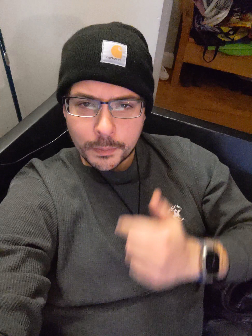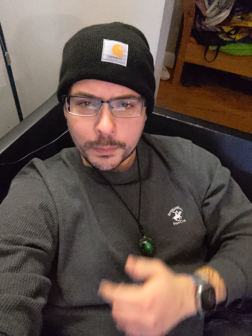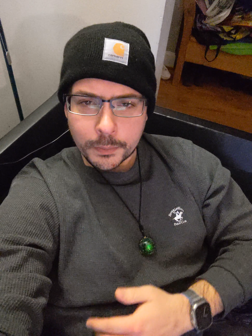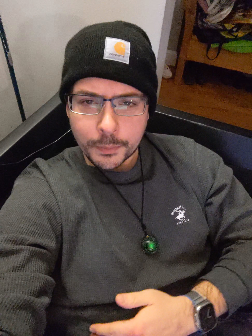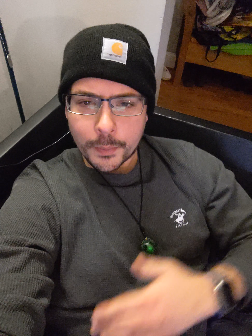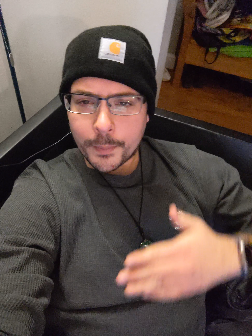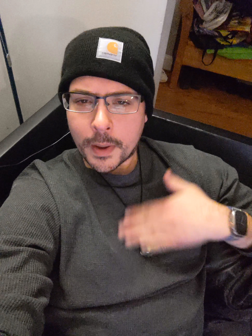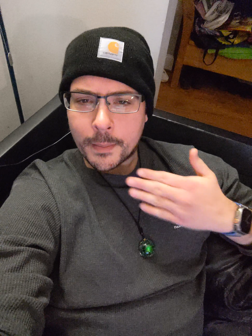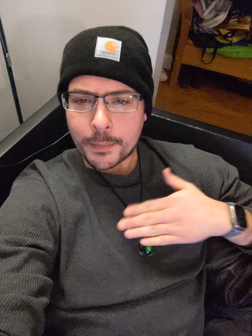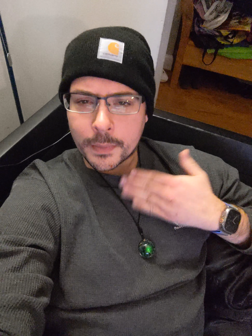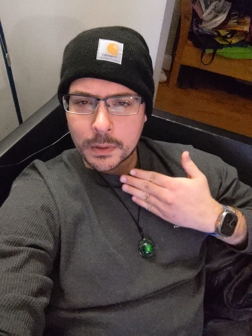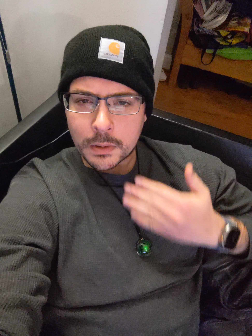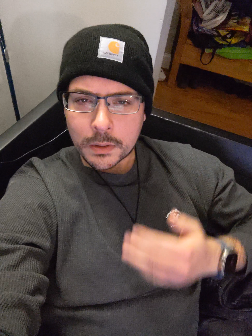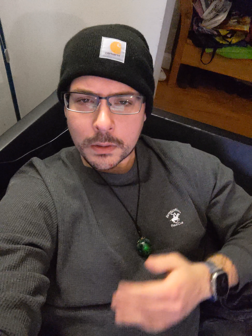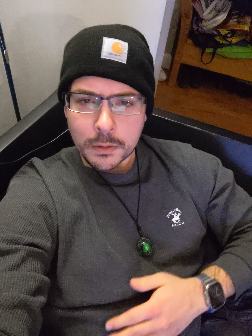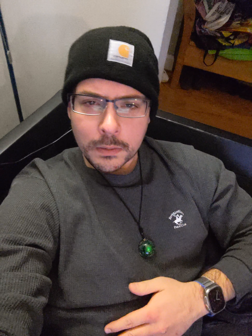happy